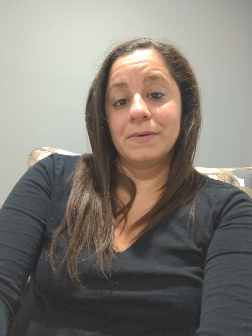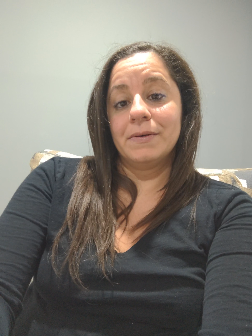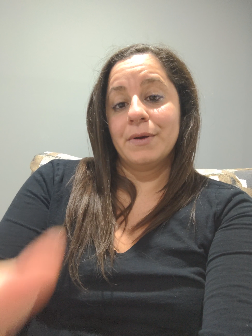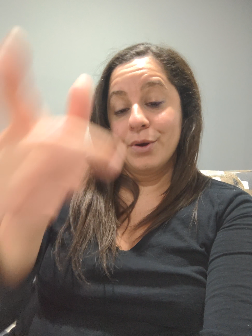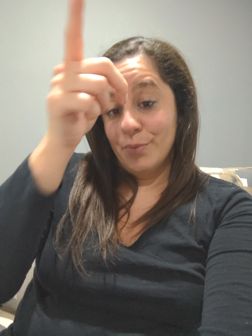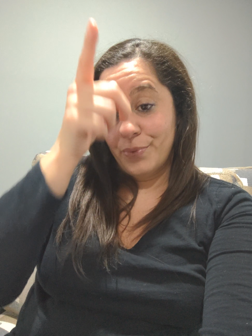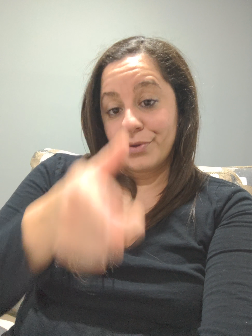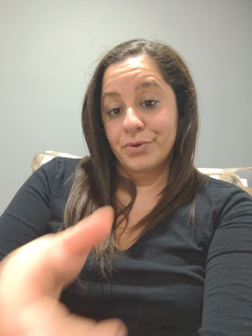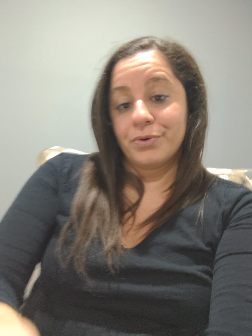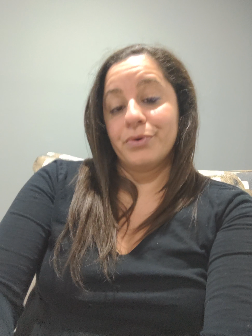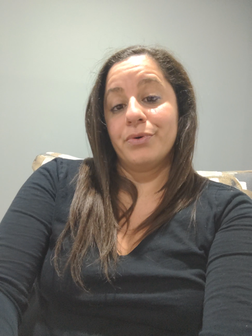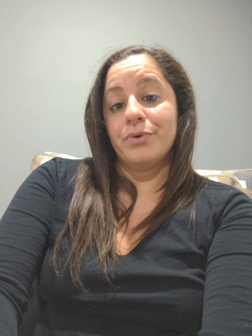brother